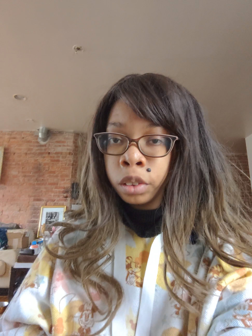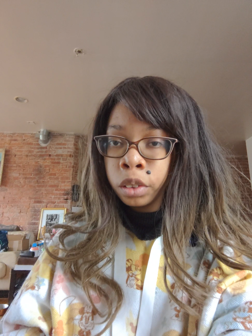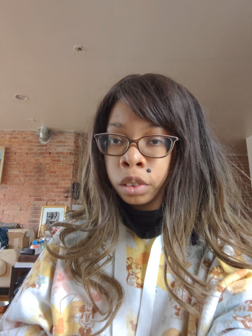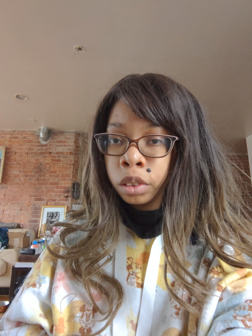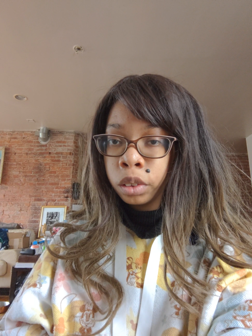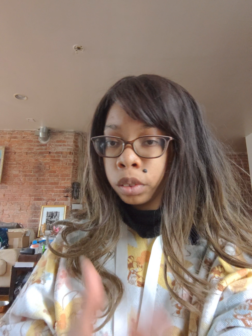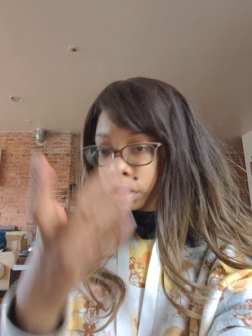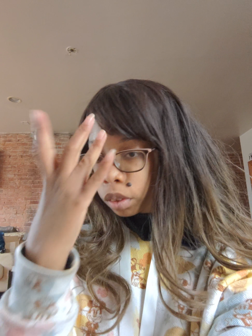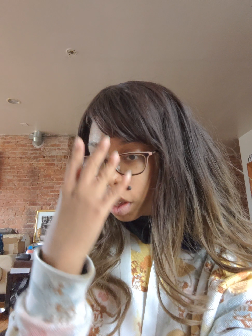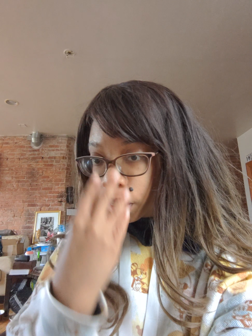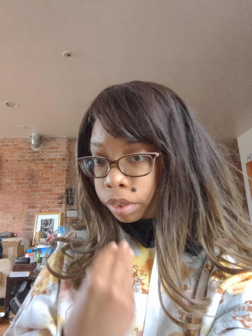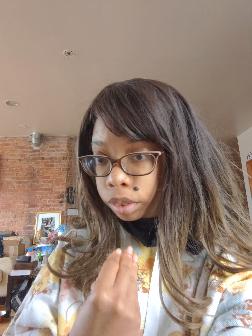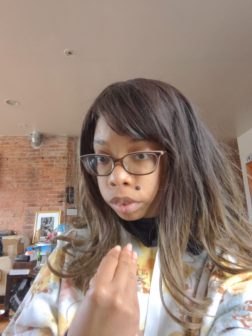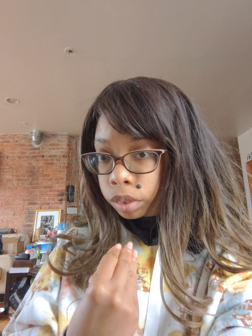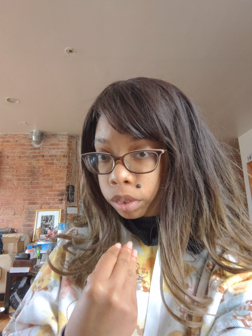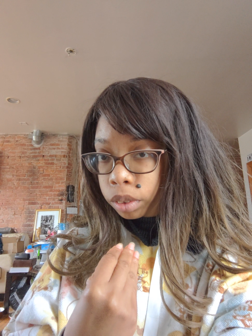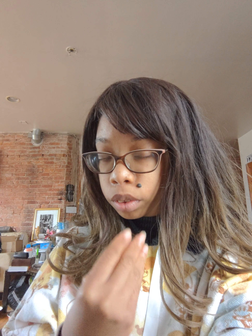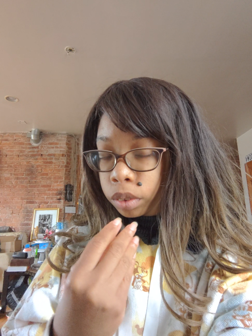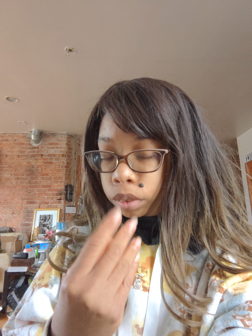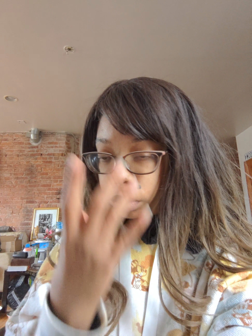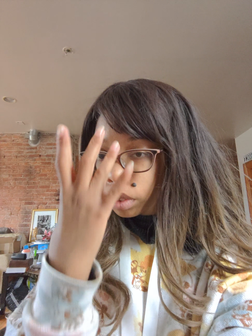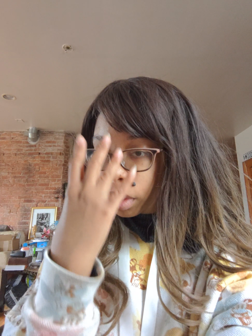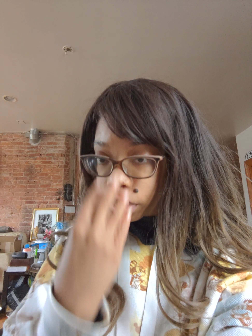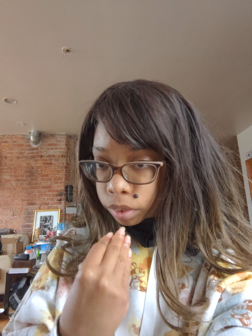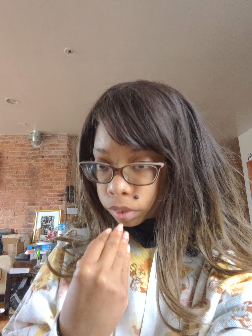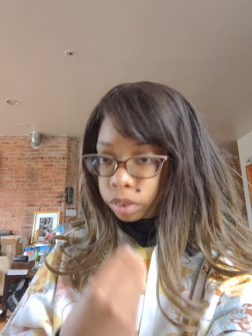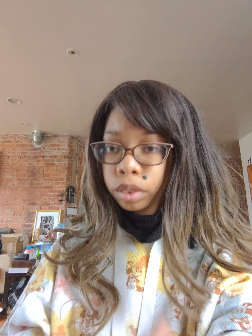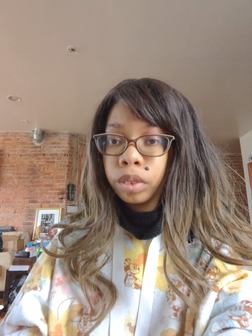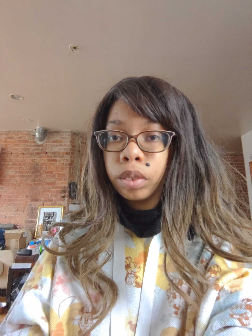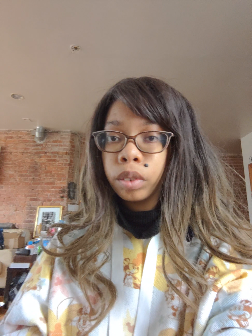sleep